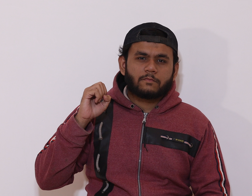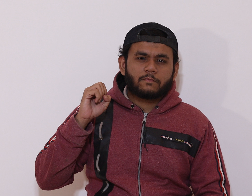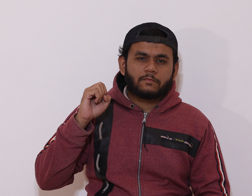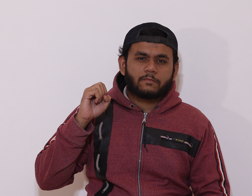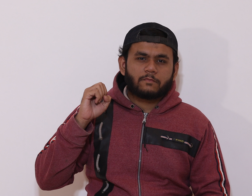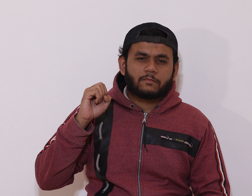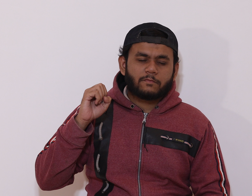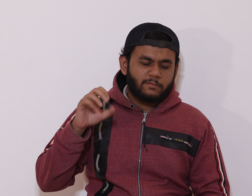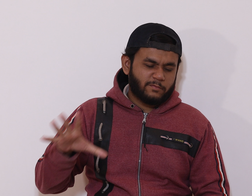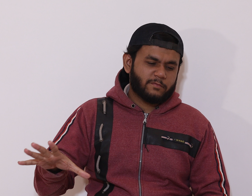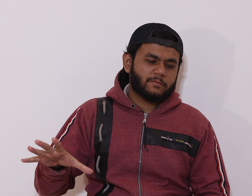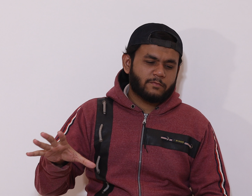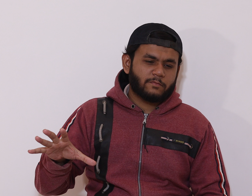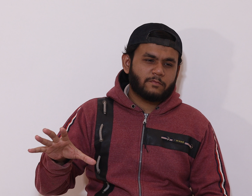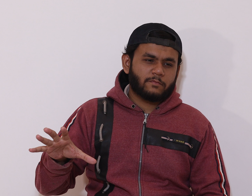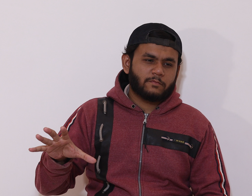bad